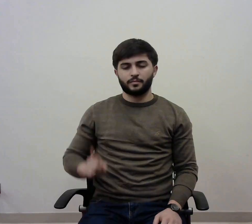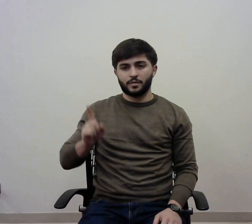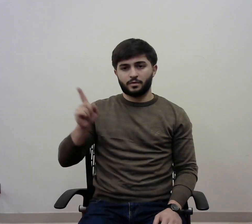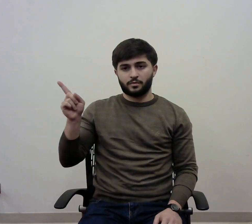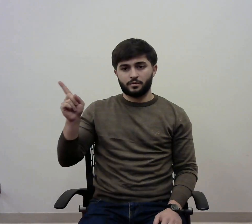O